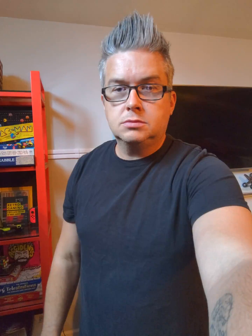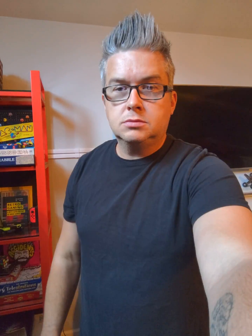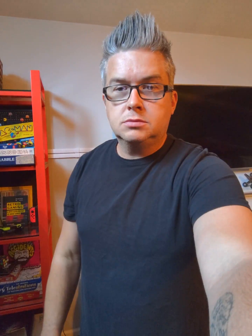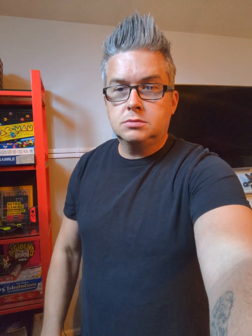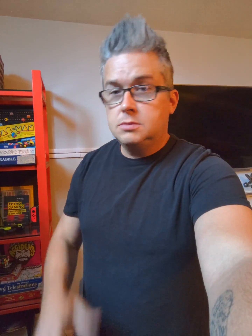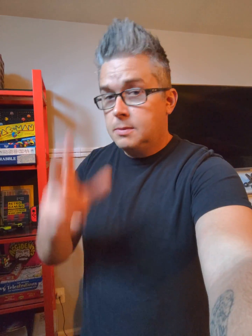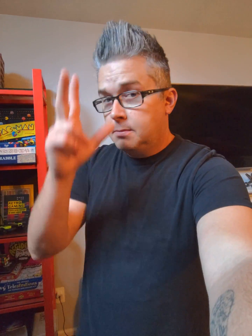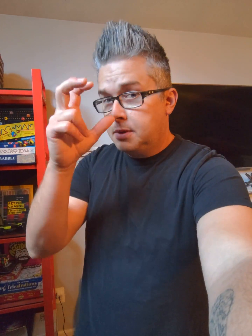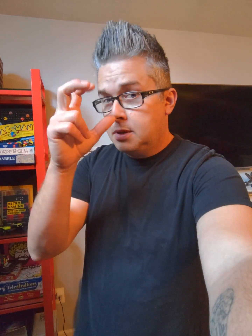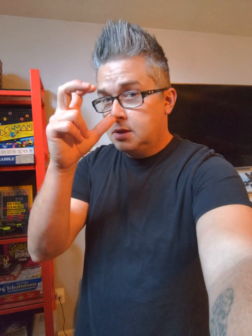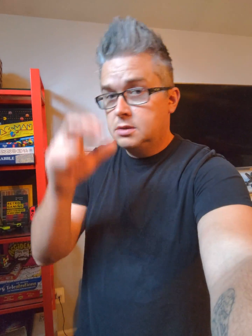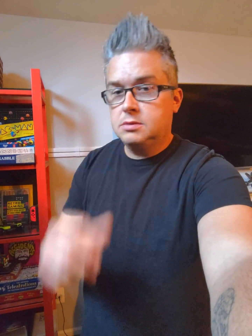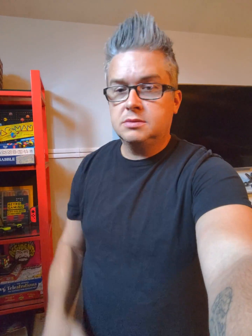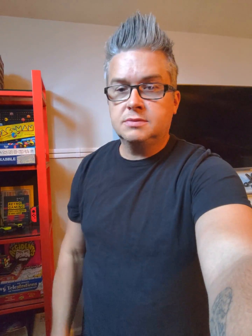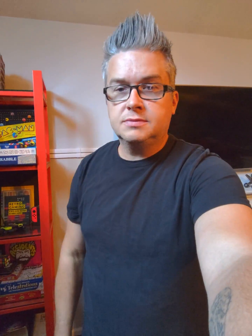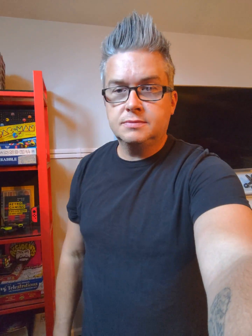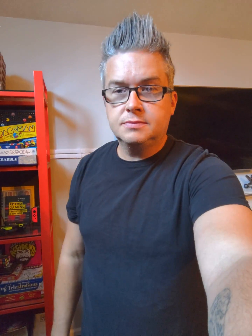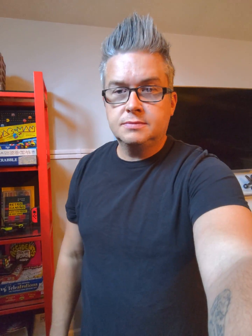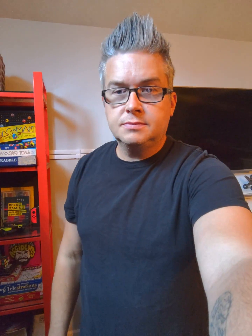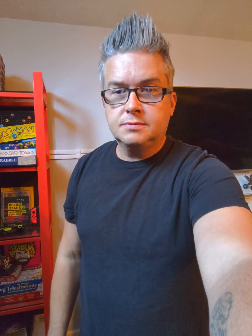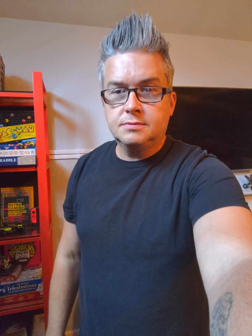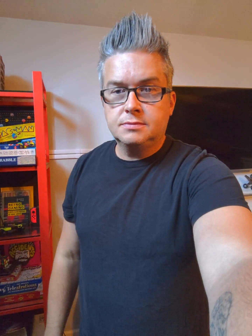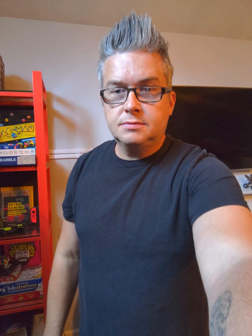ant